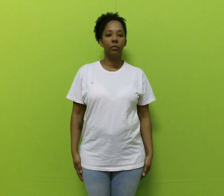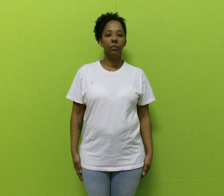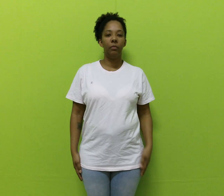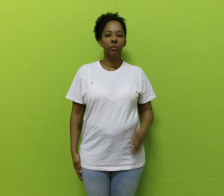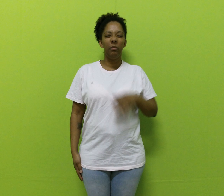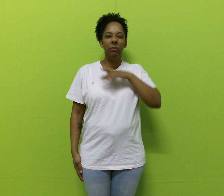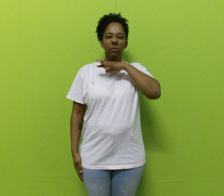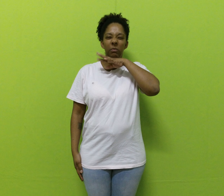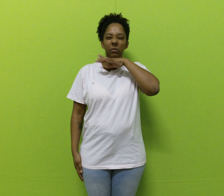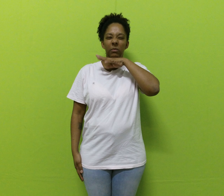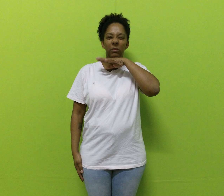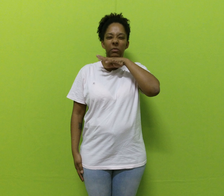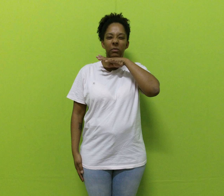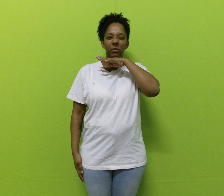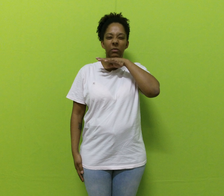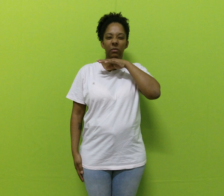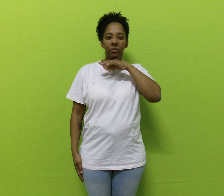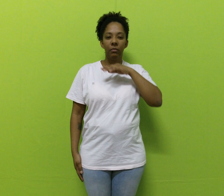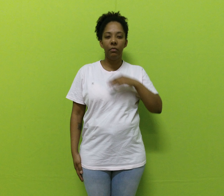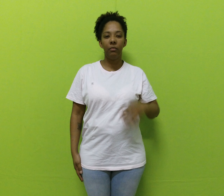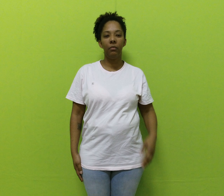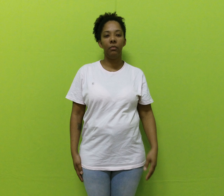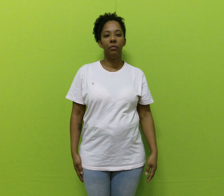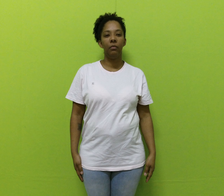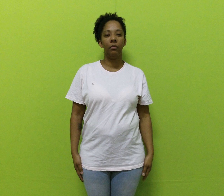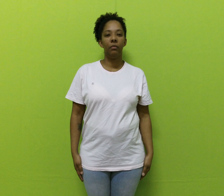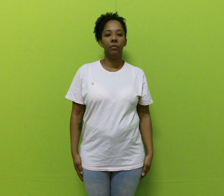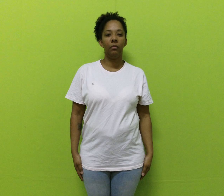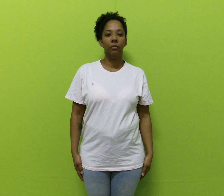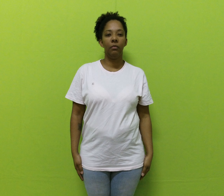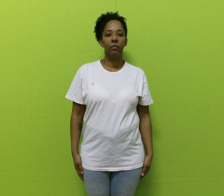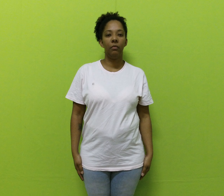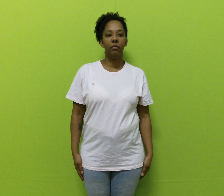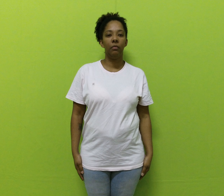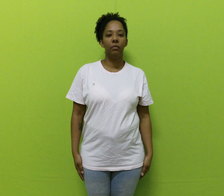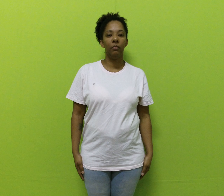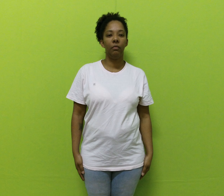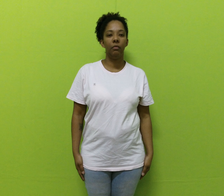ruim